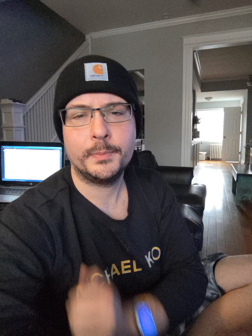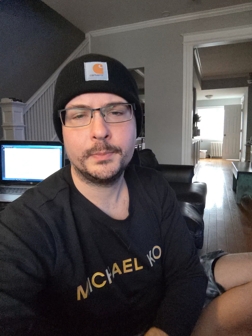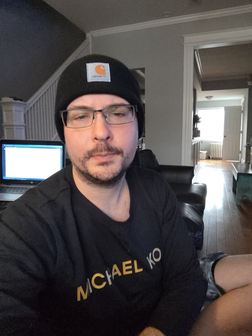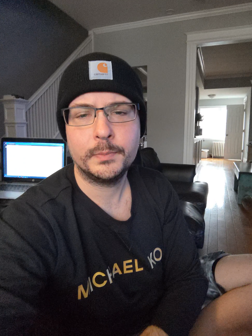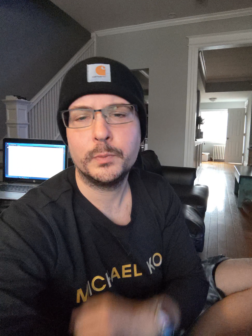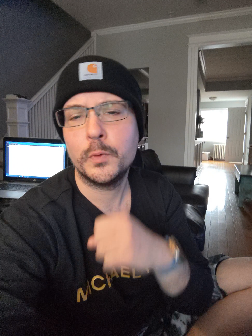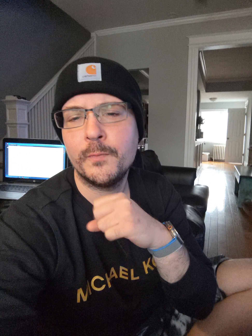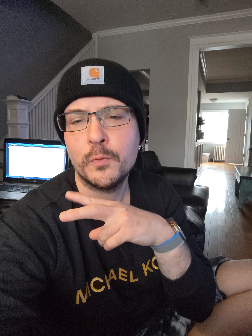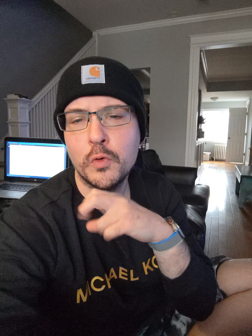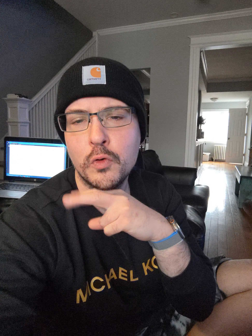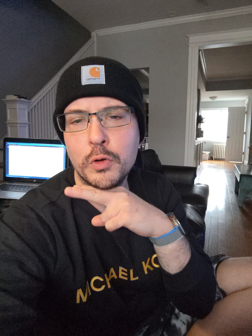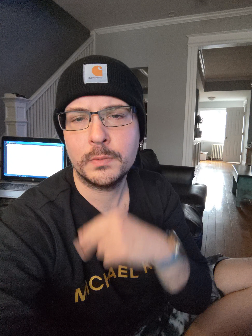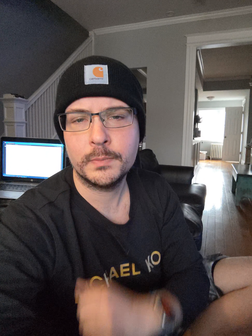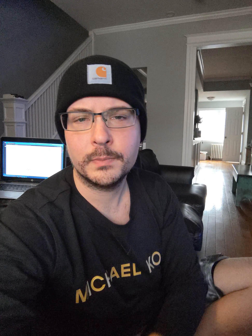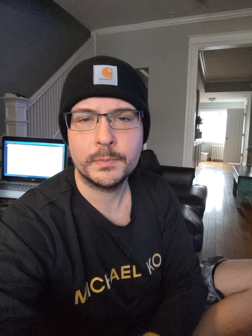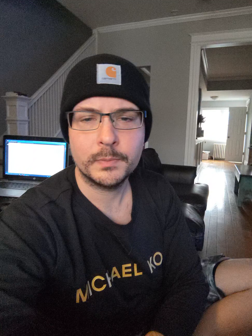frog